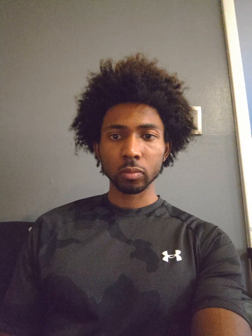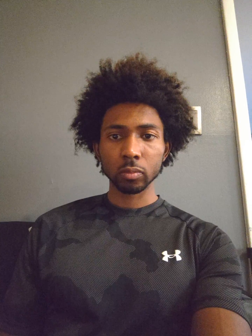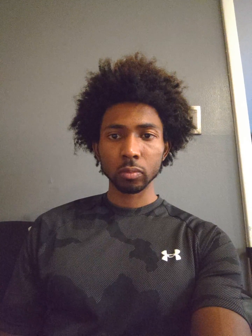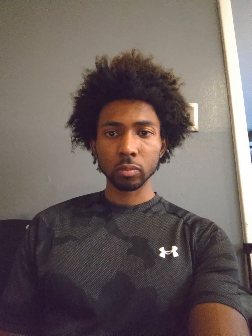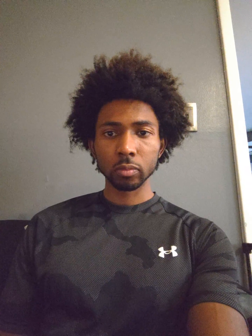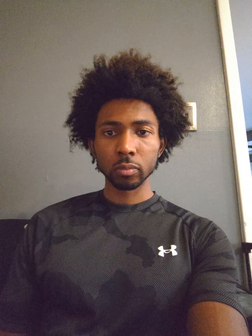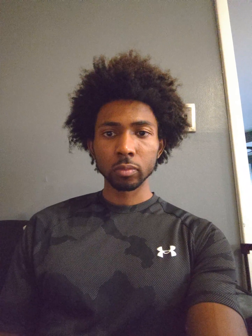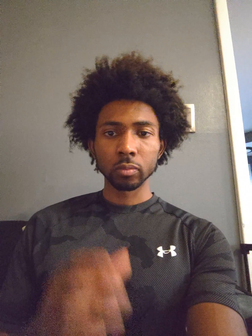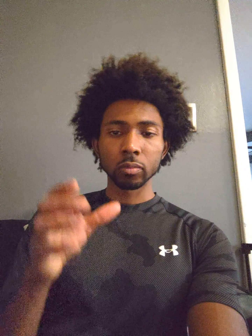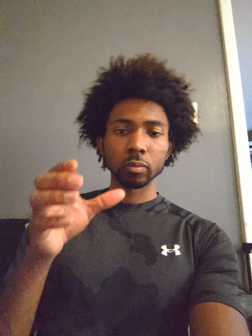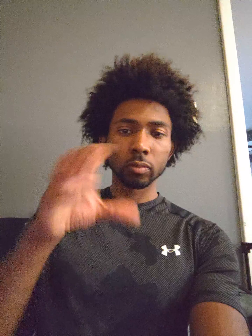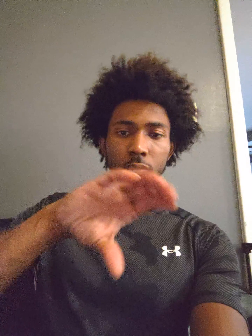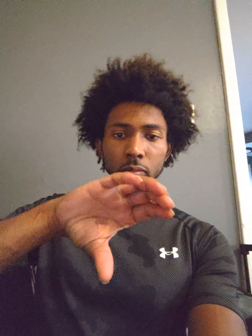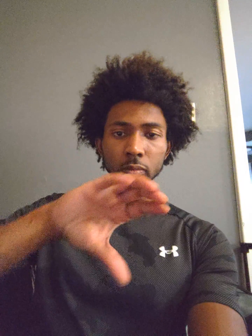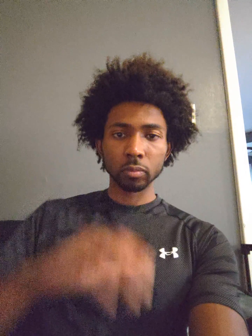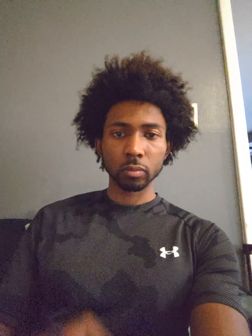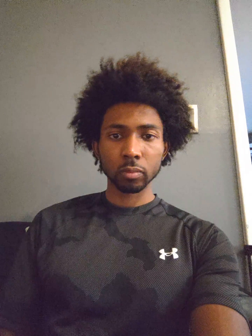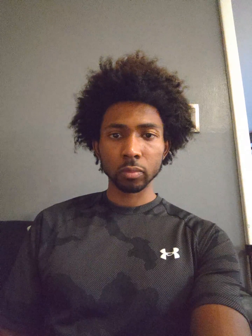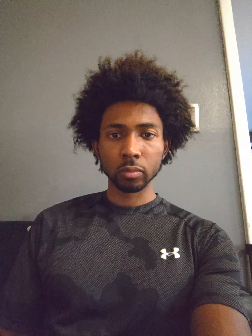dump